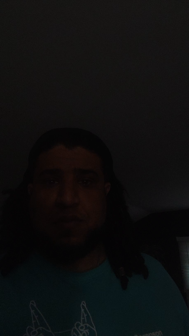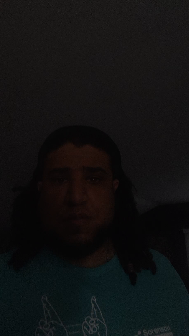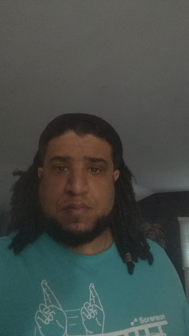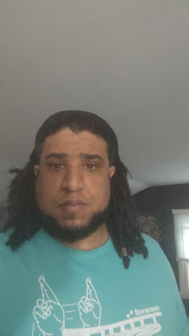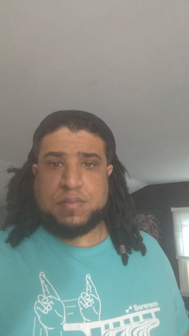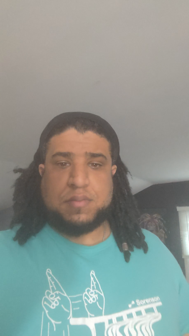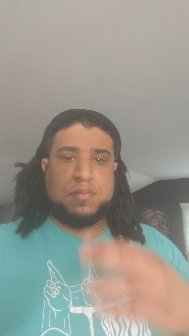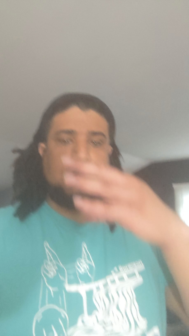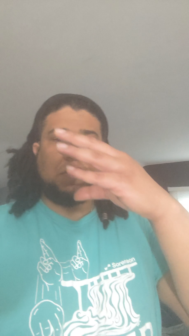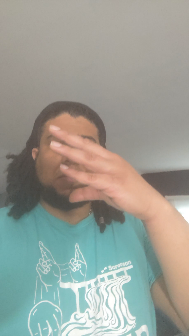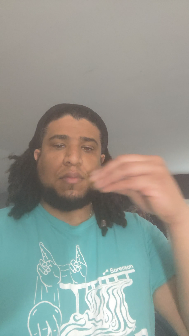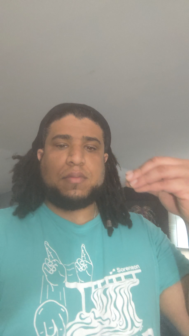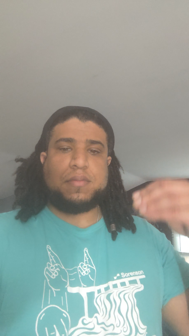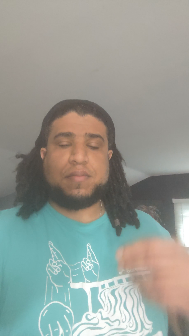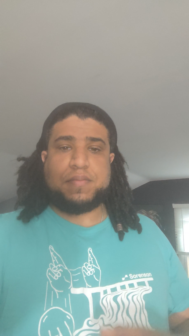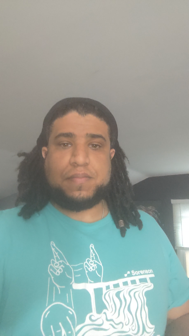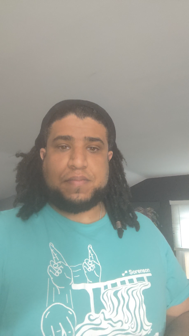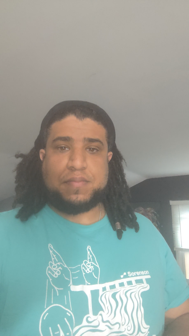and